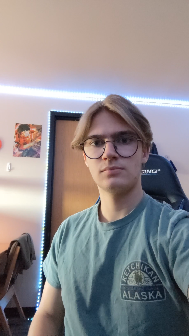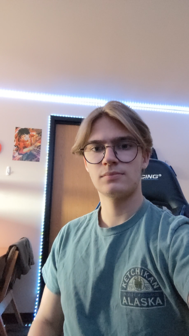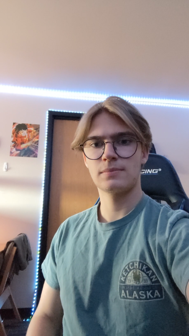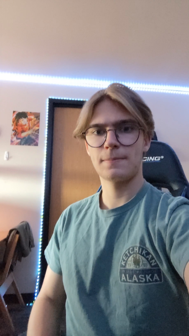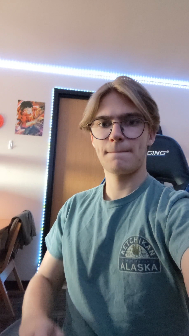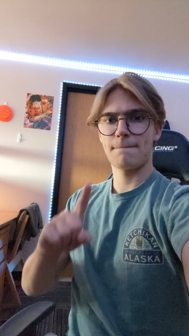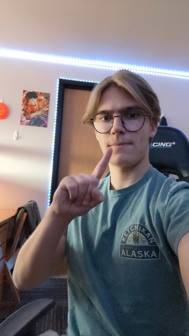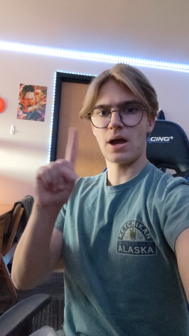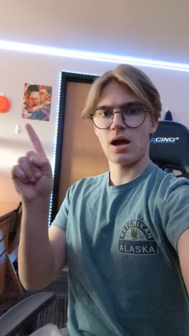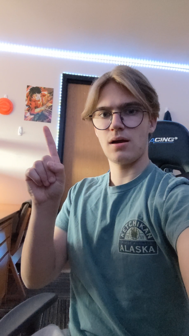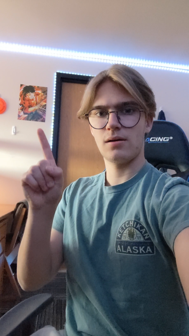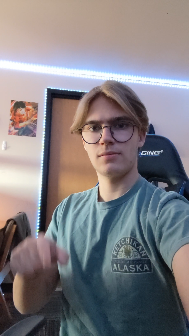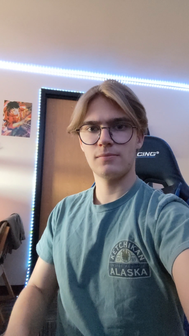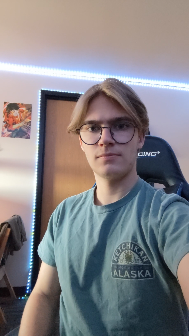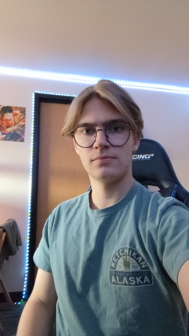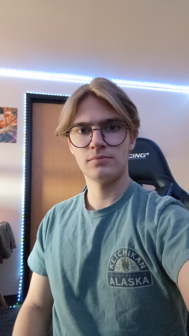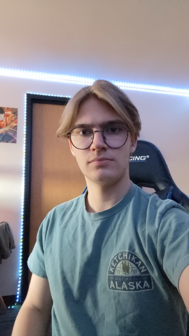but